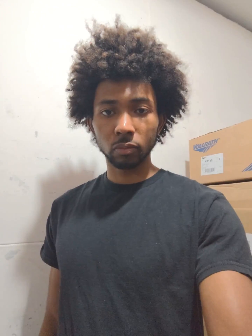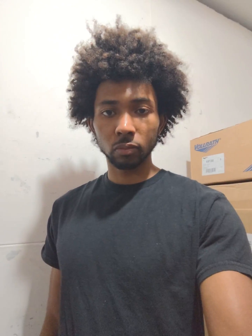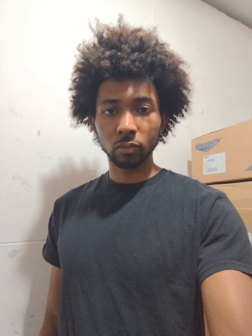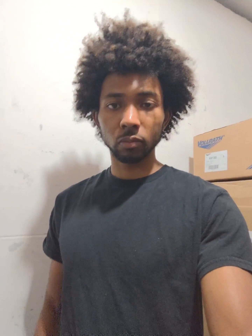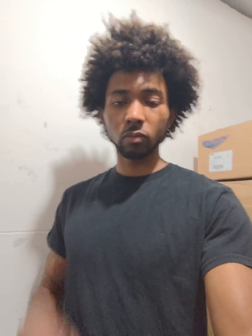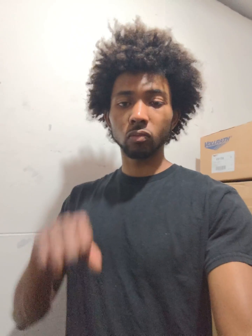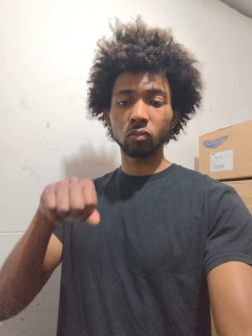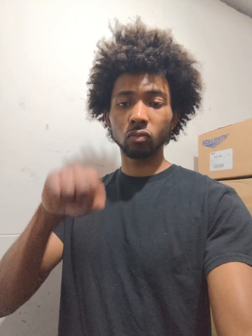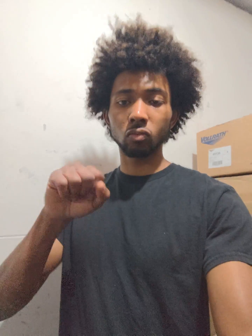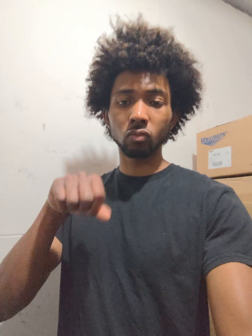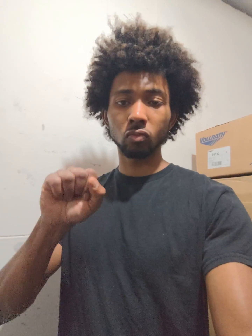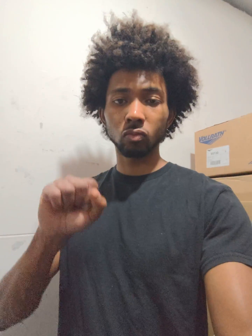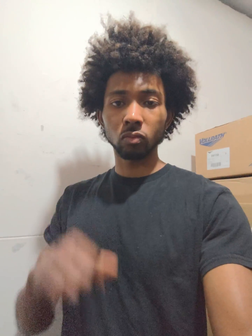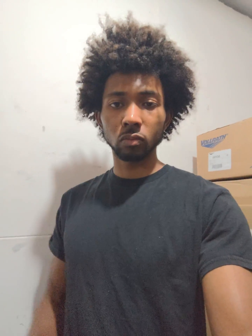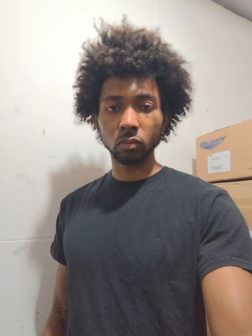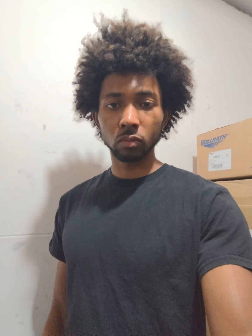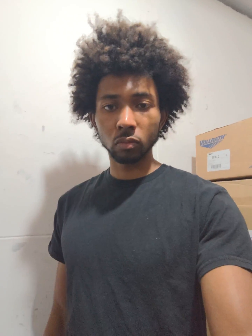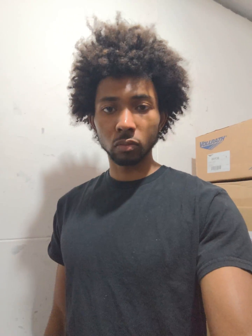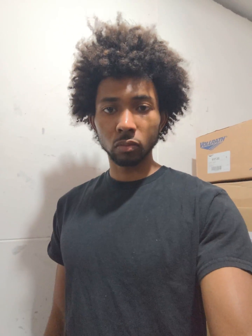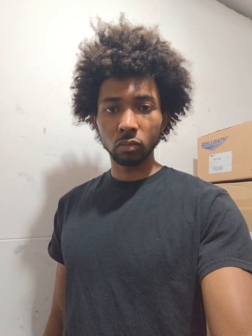motorcycle